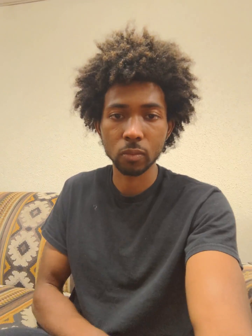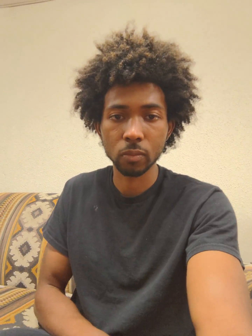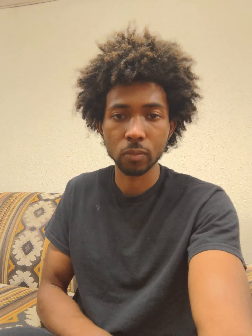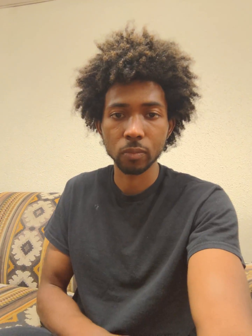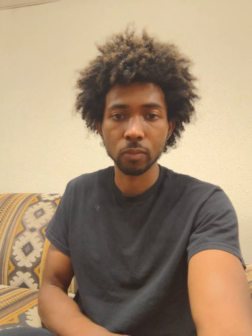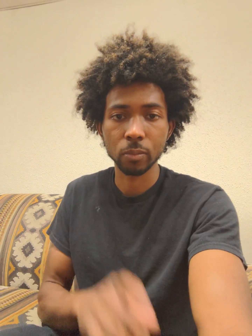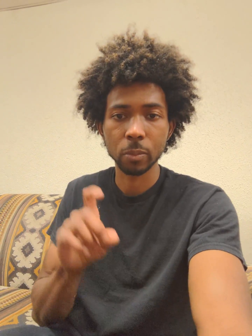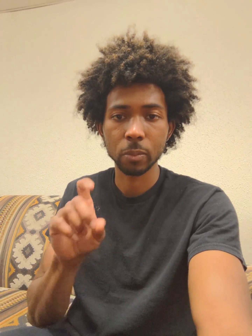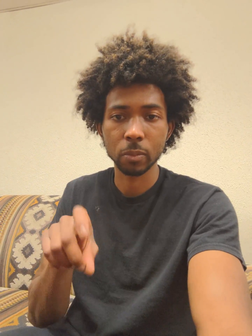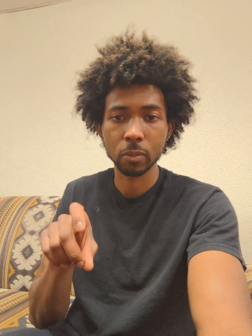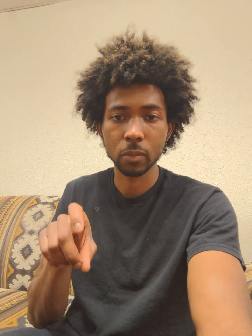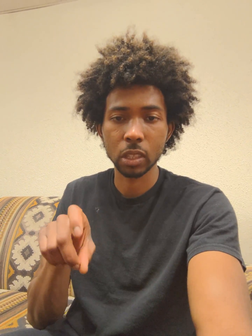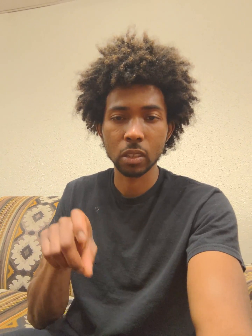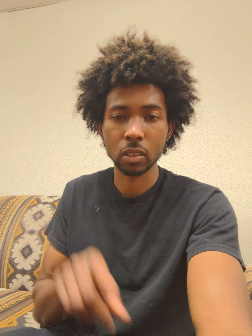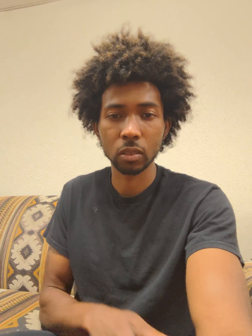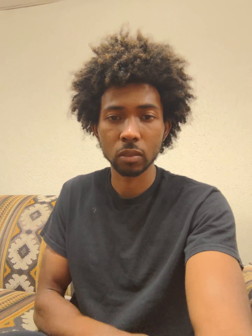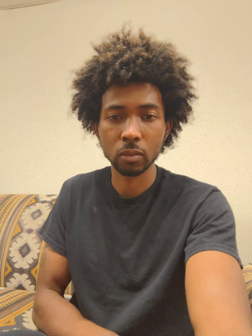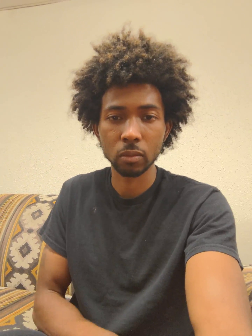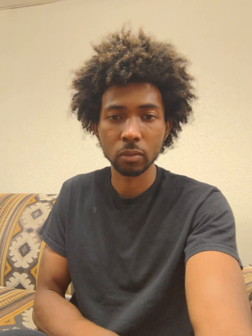should